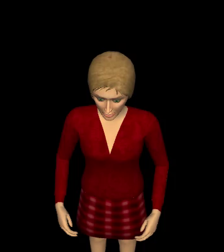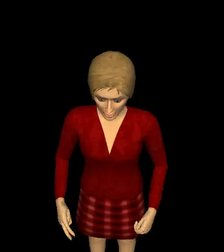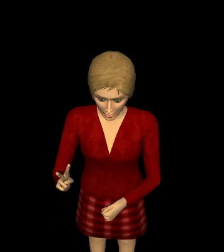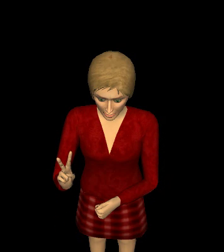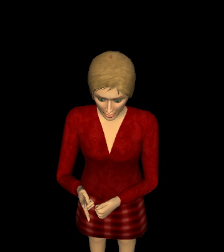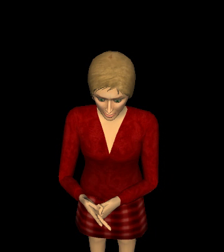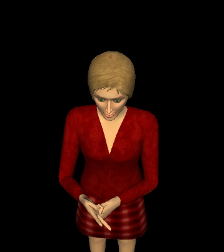سيء